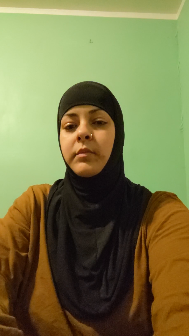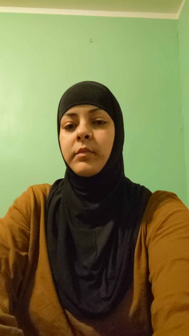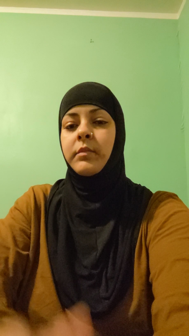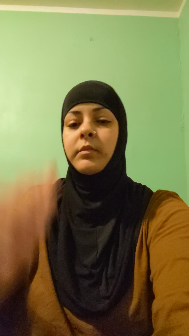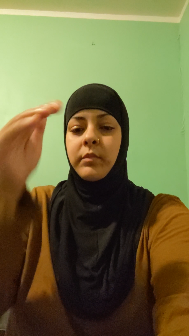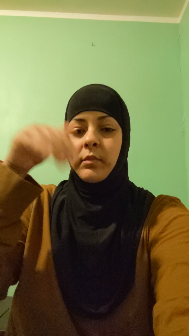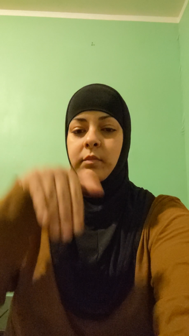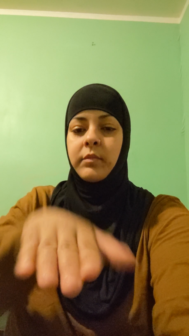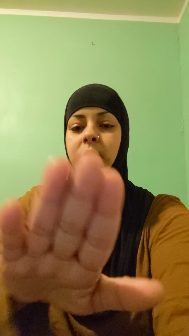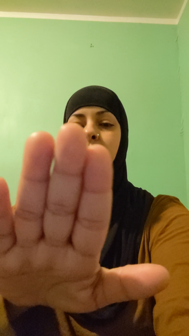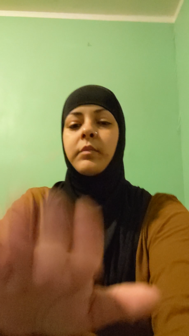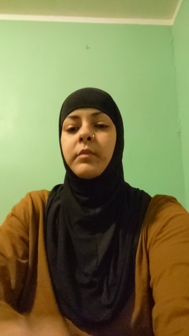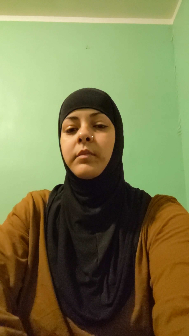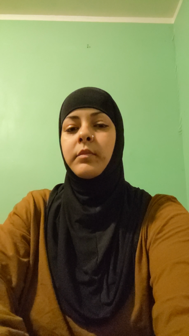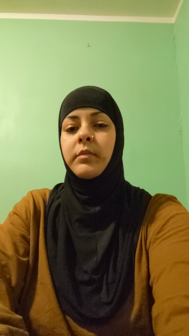enter